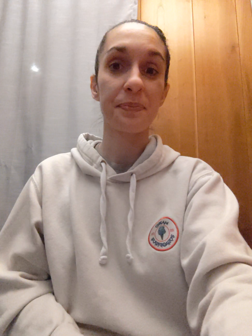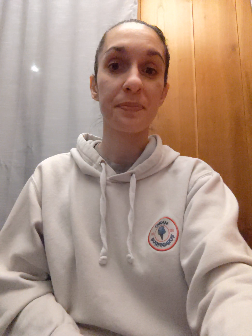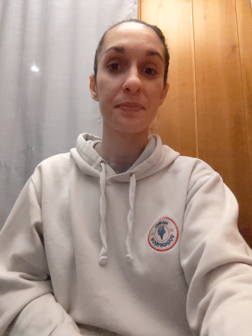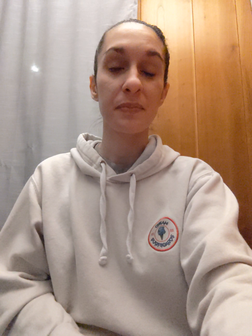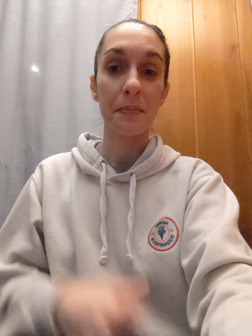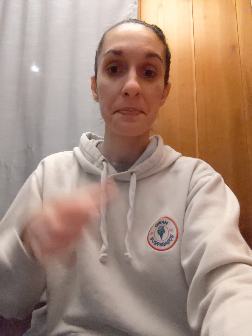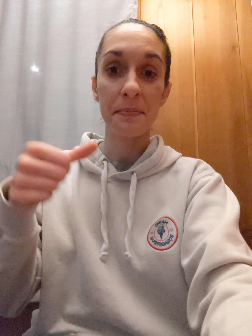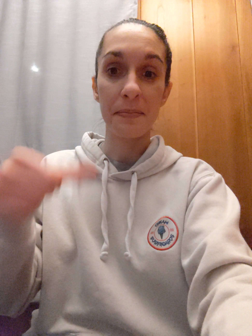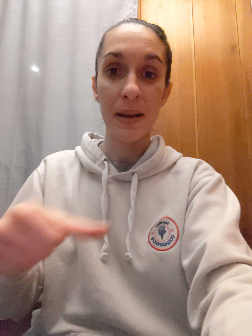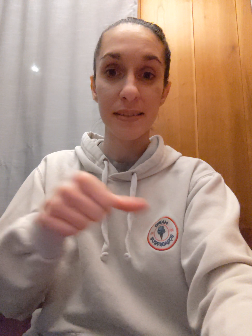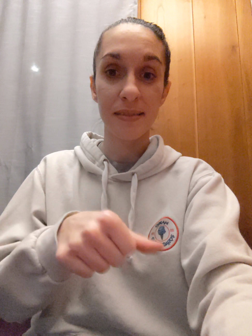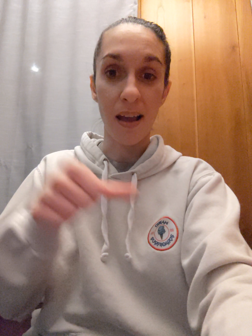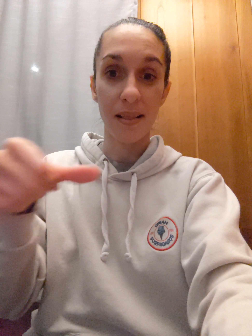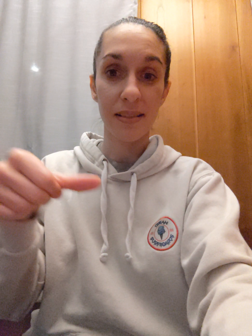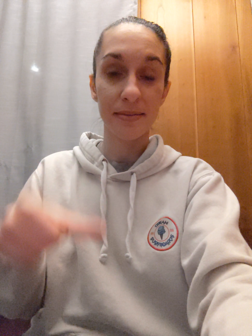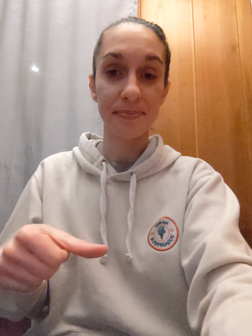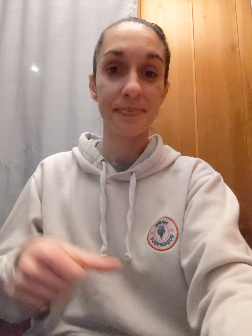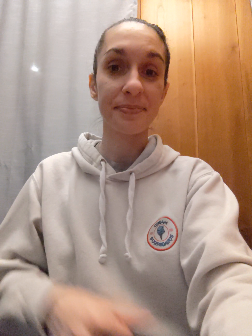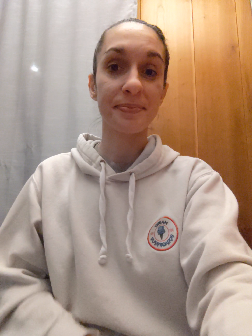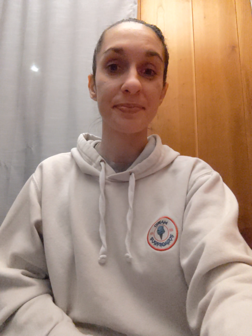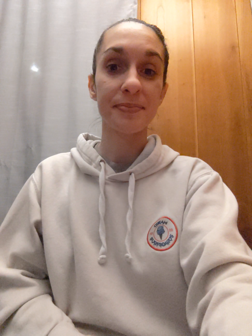puzzle